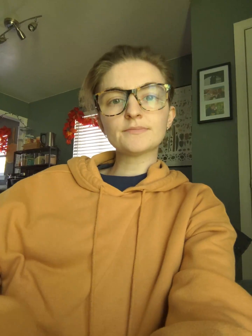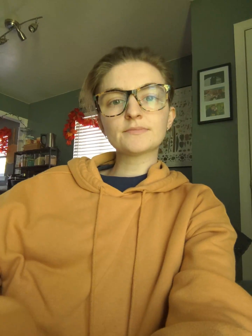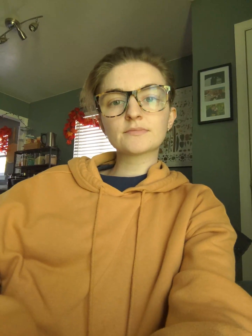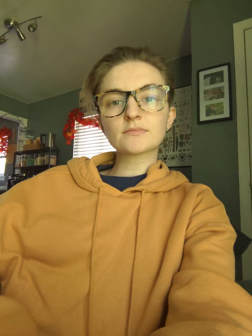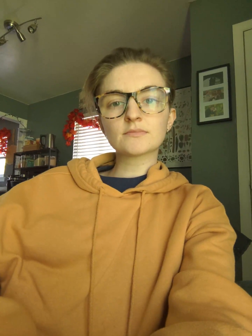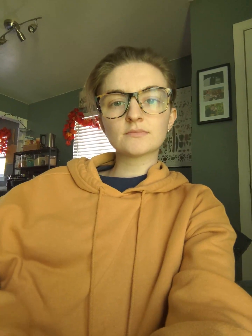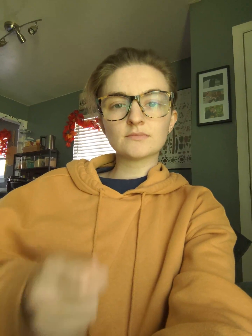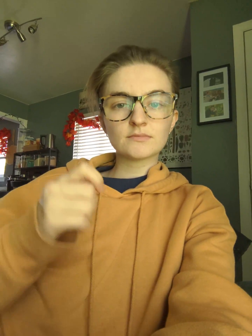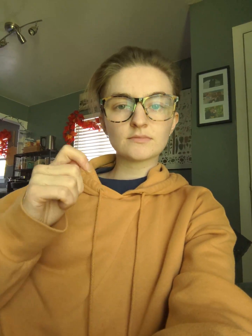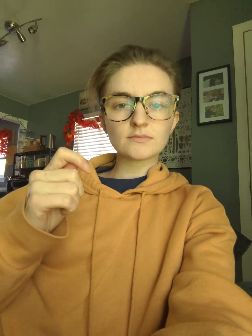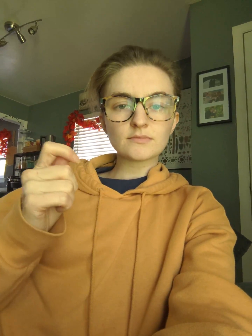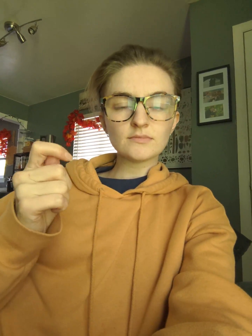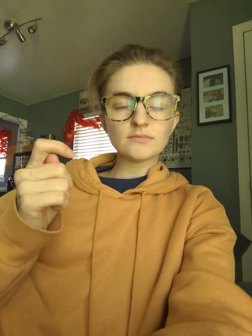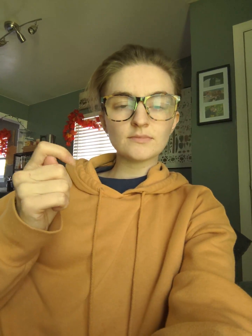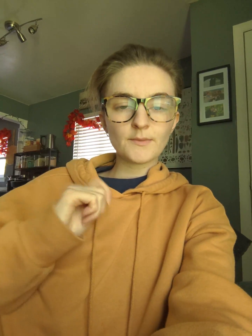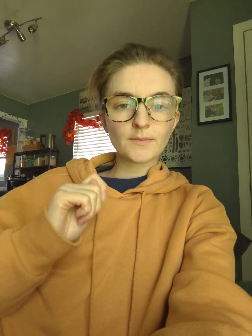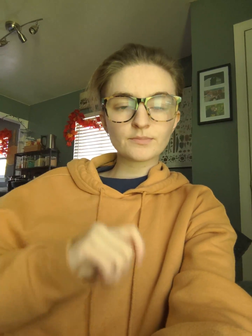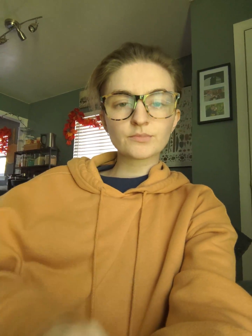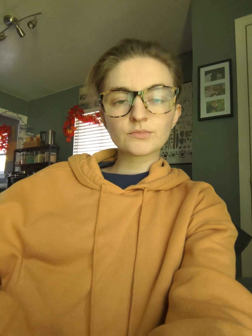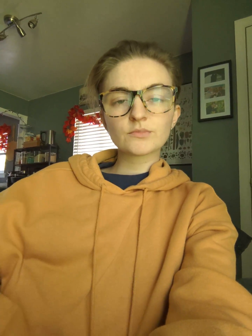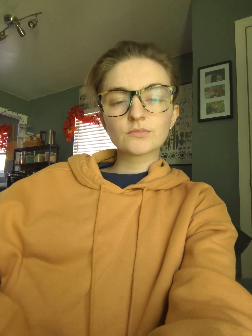bathroom